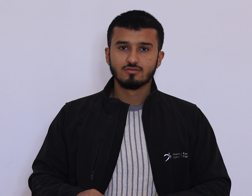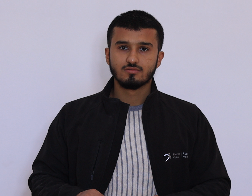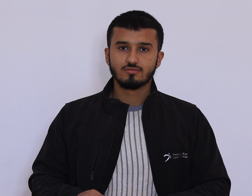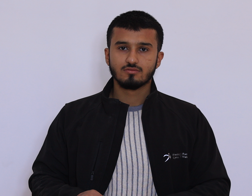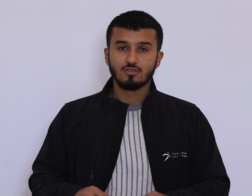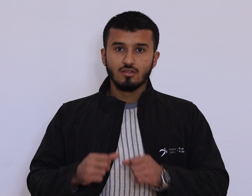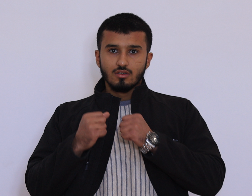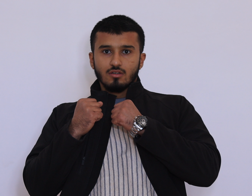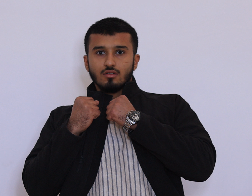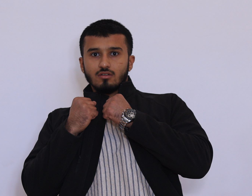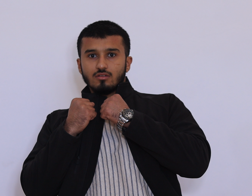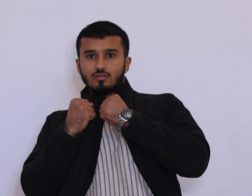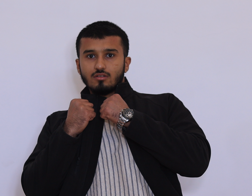scared